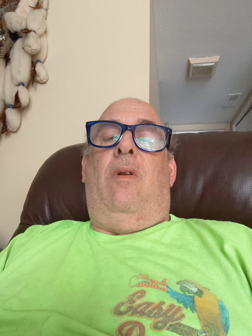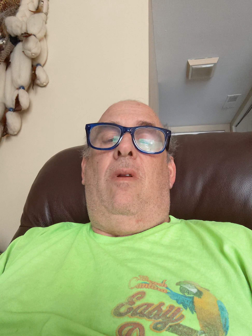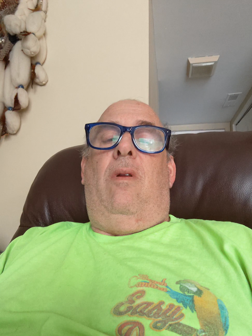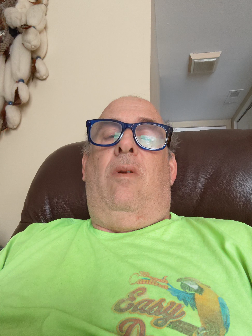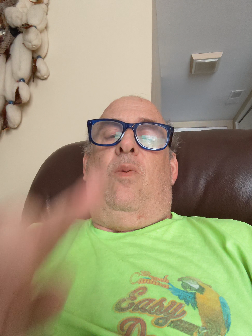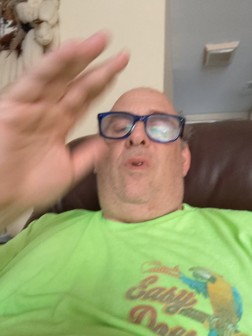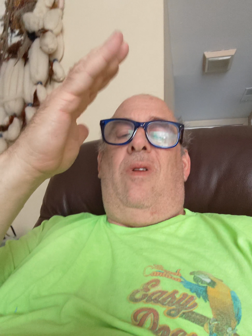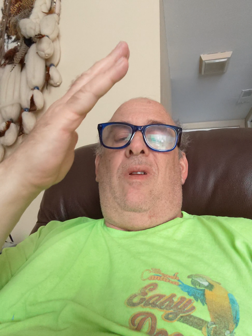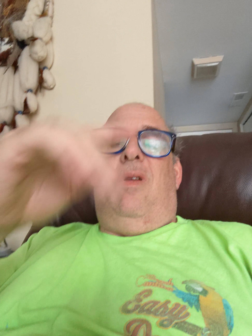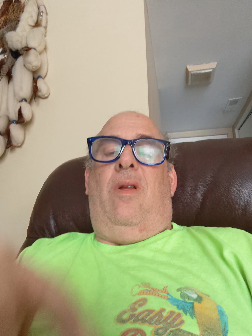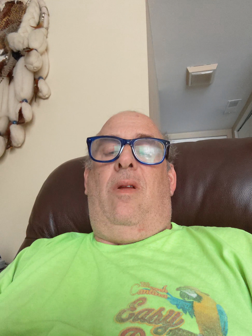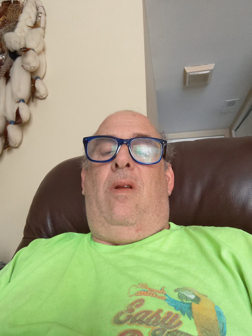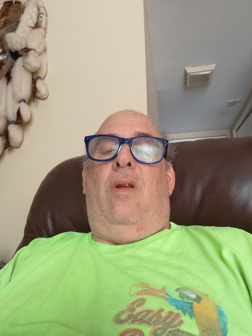tree